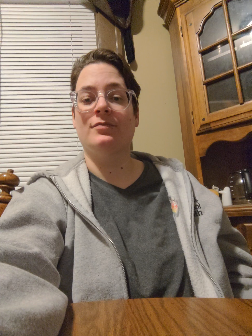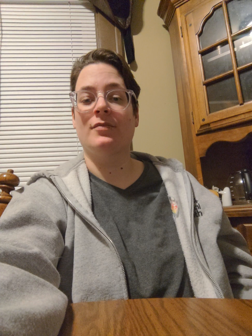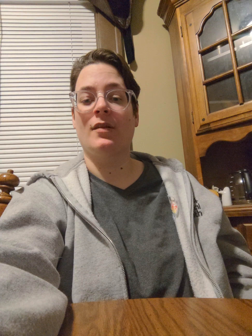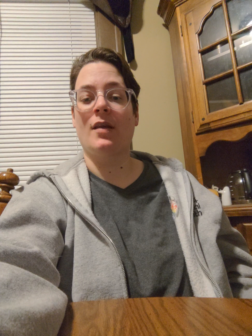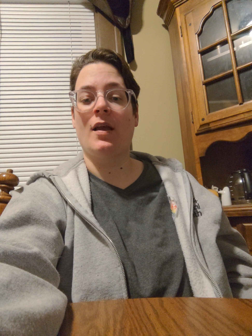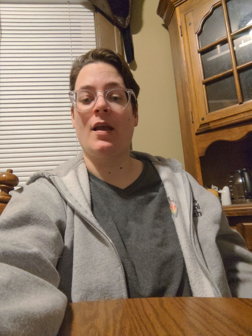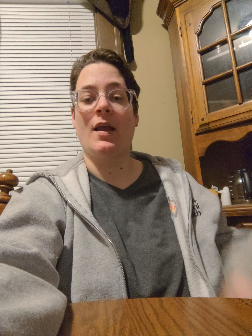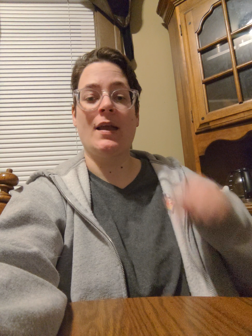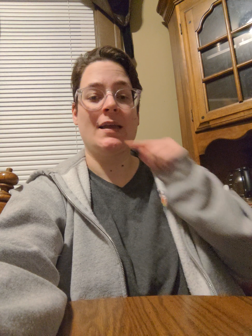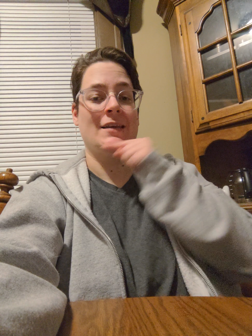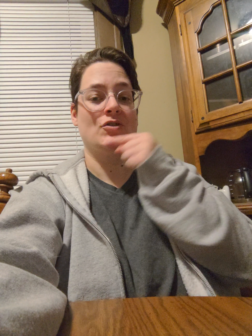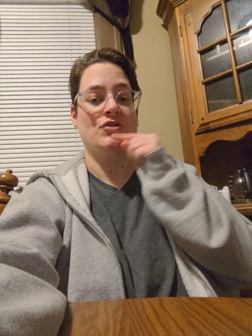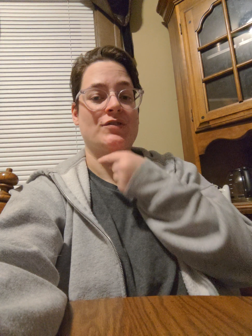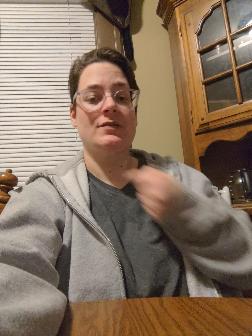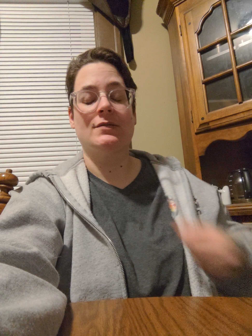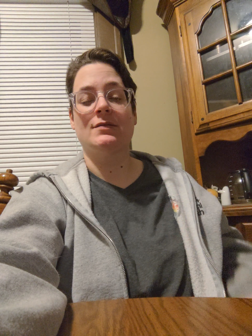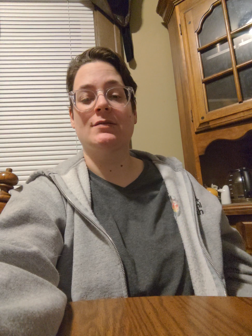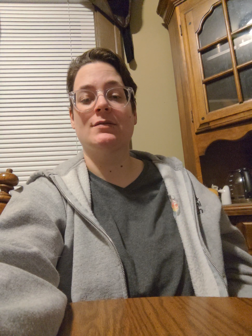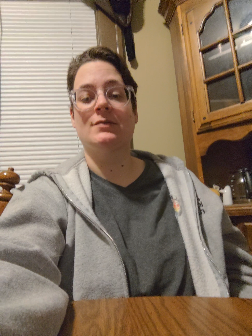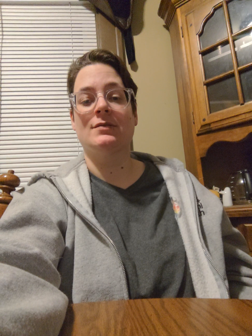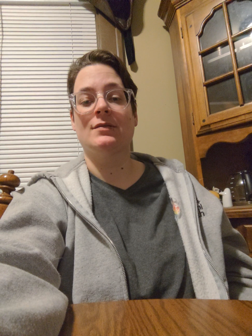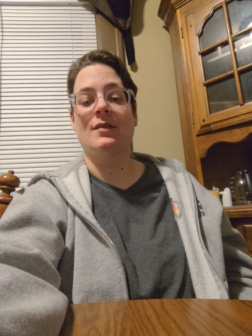carrot